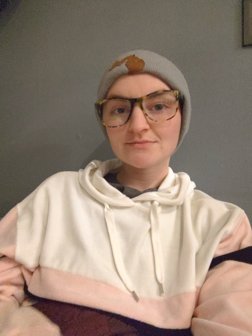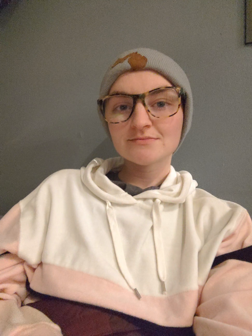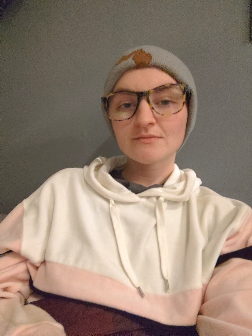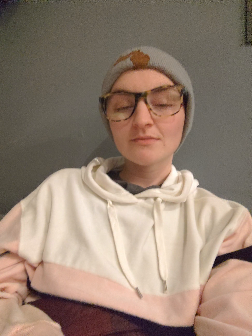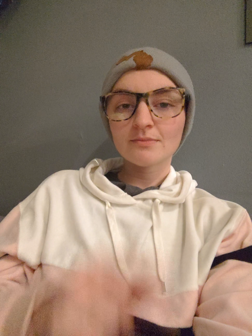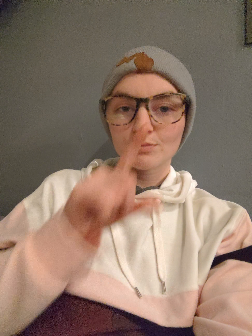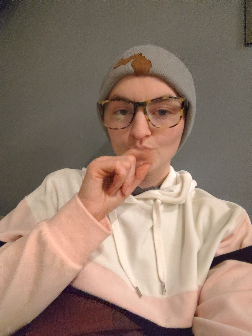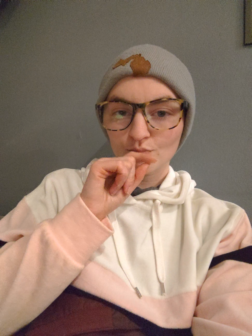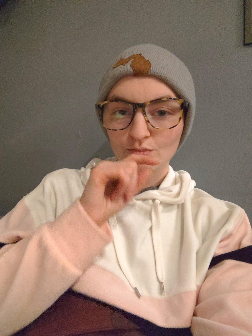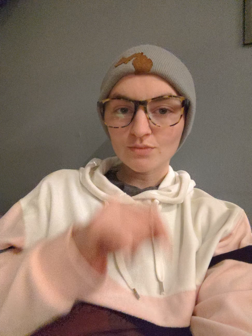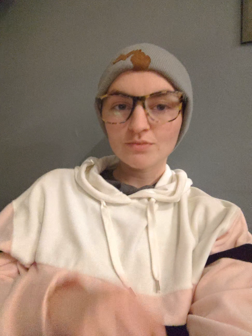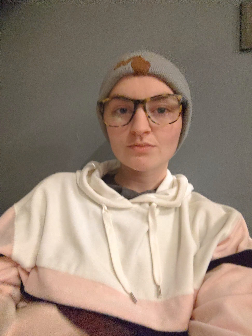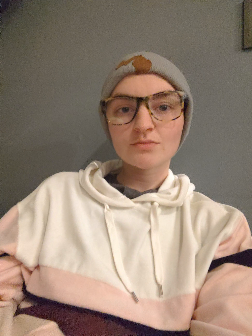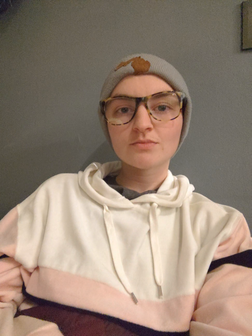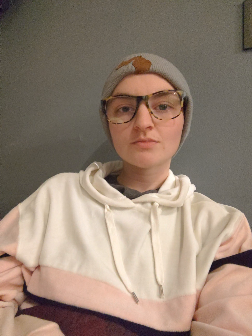hen